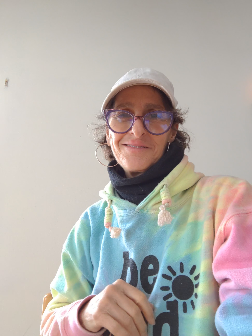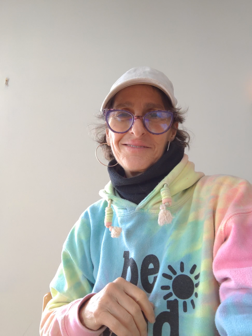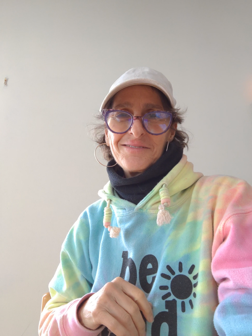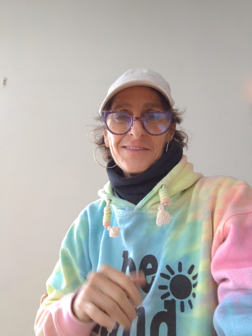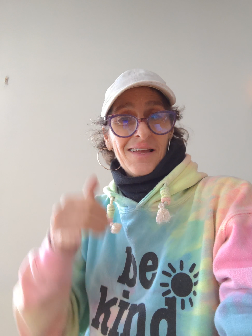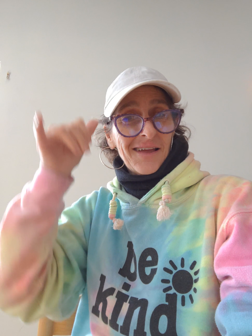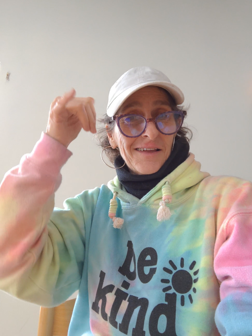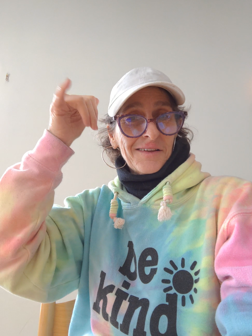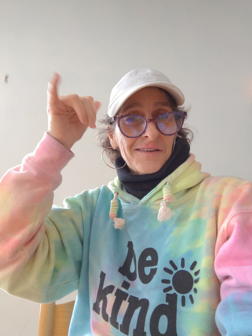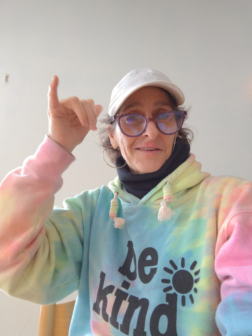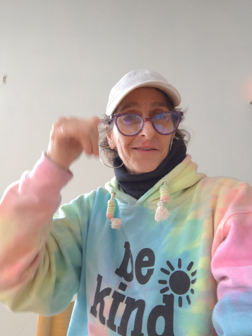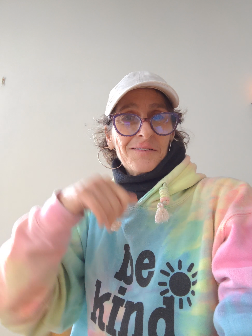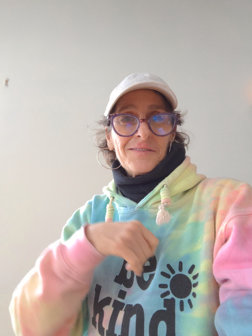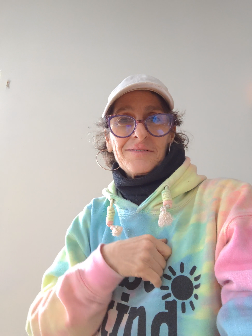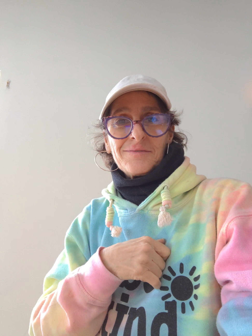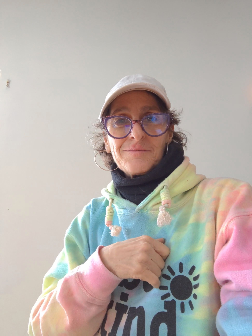cow